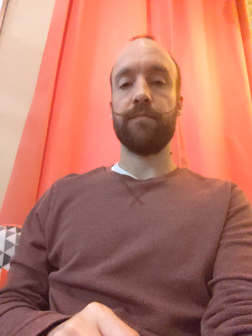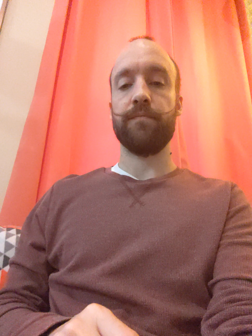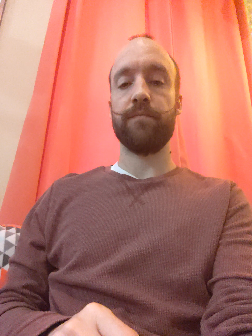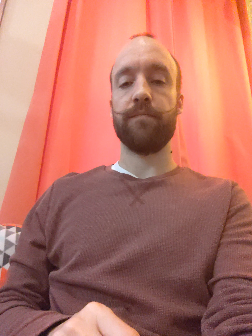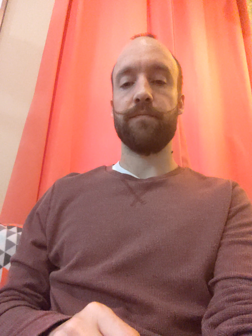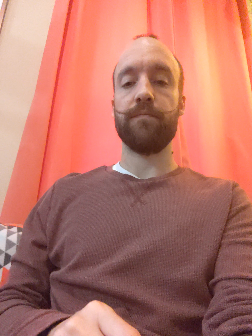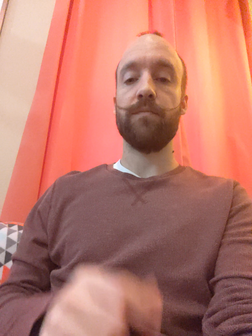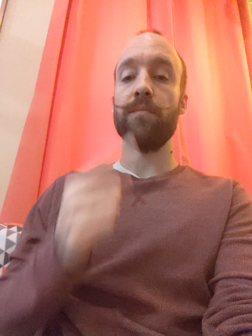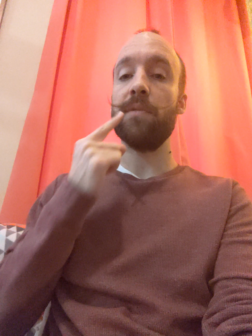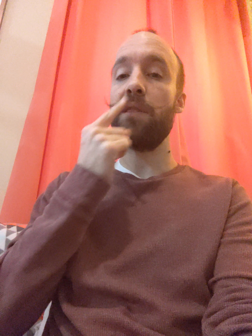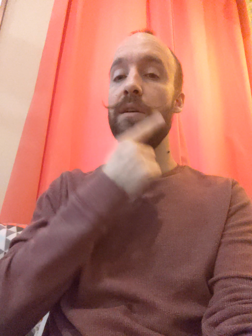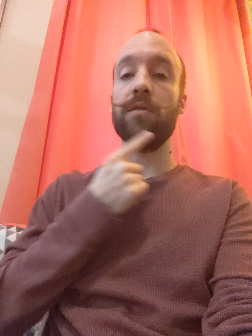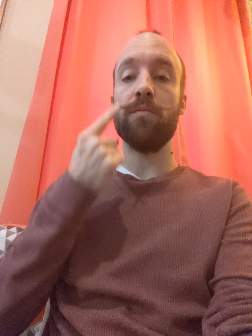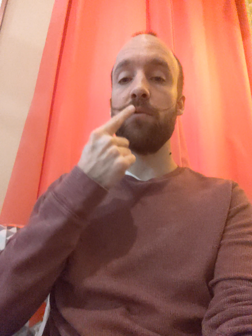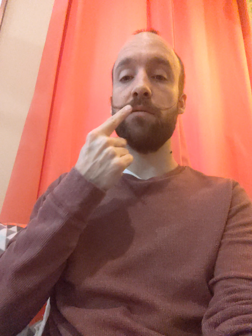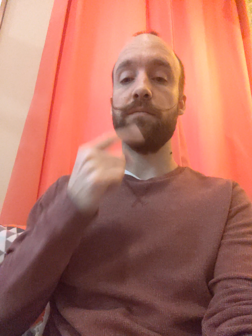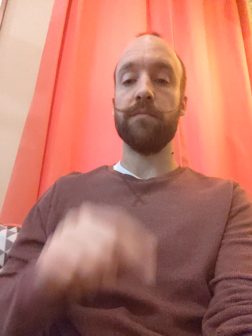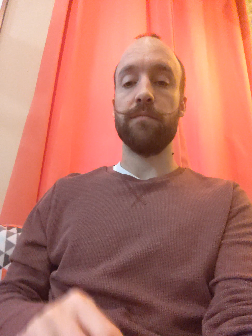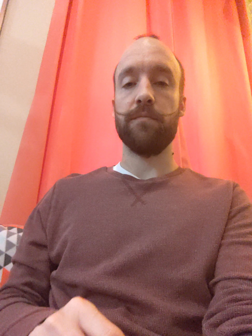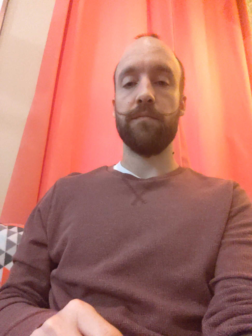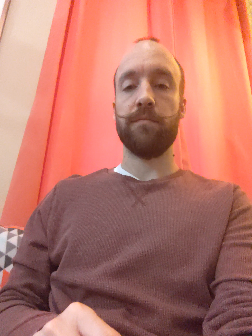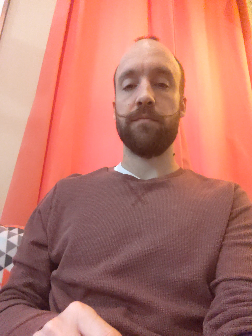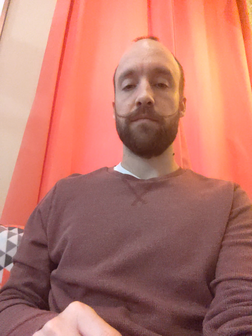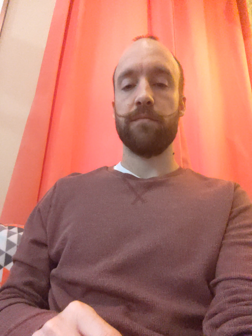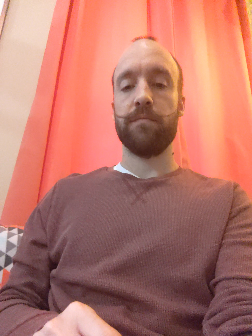mouth